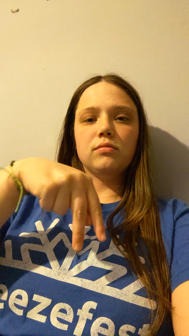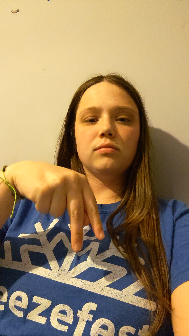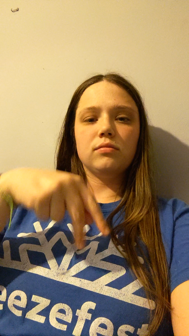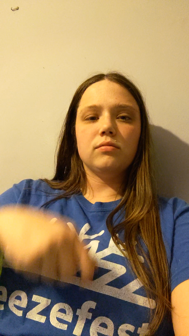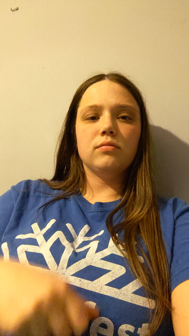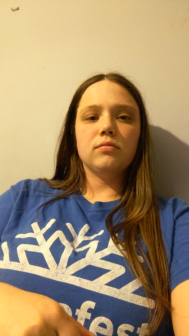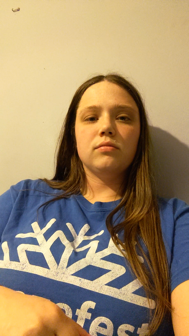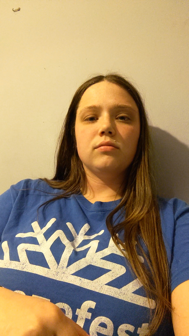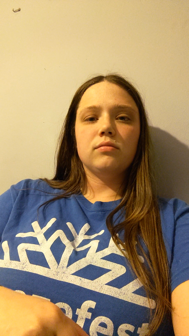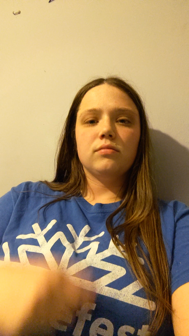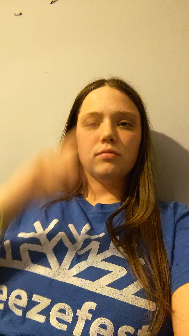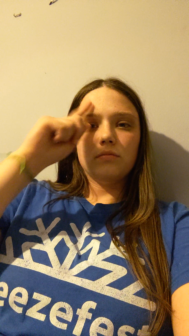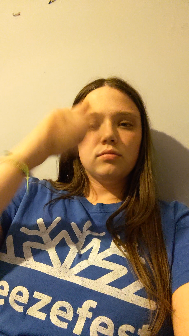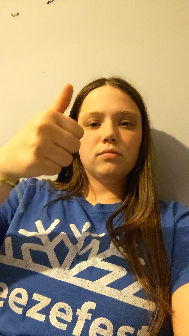dime